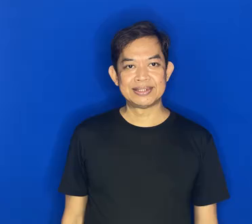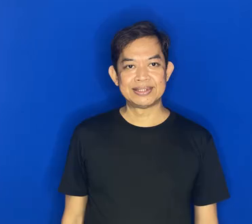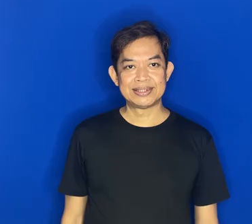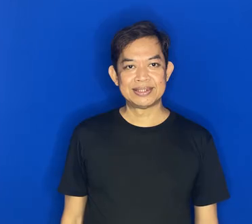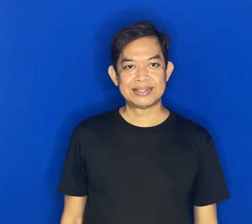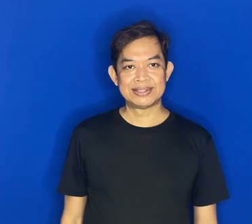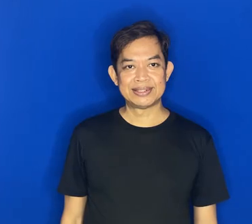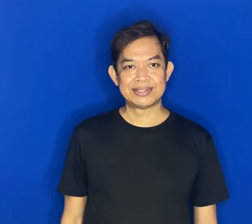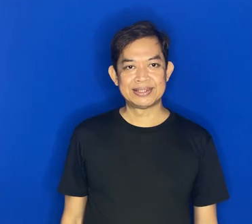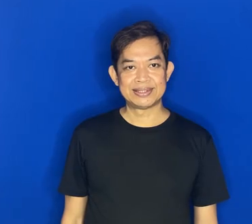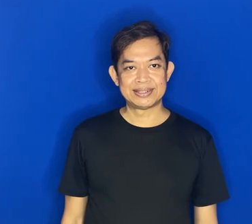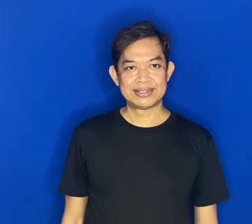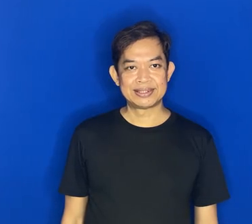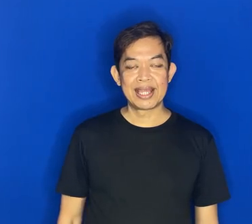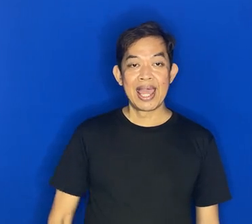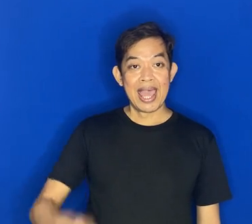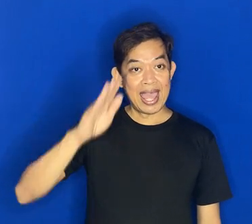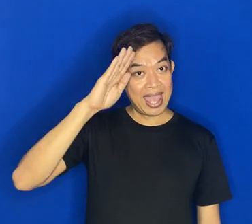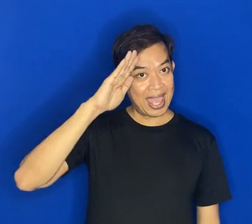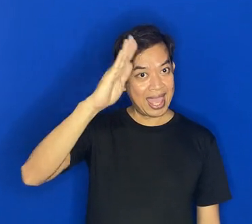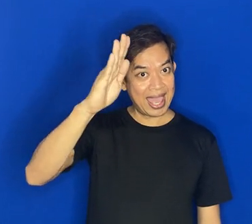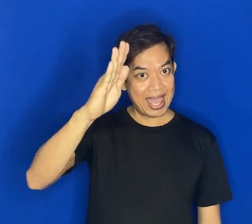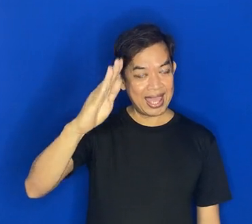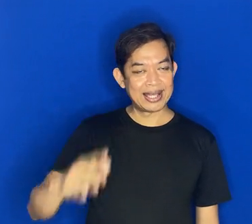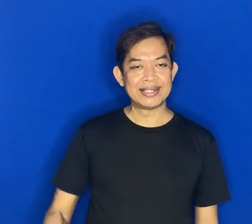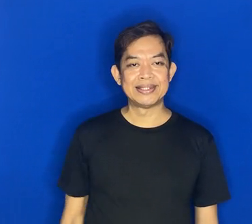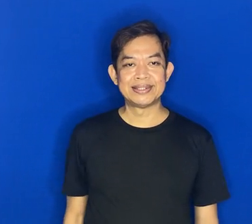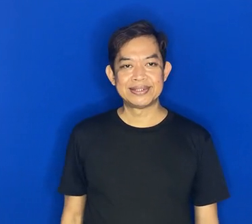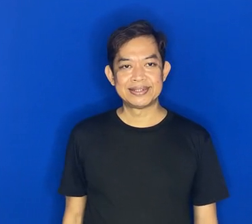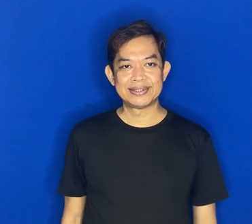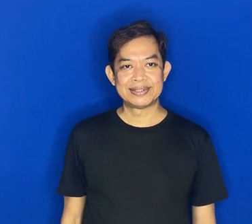hello